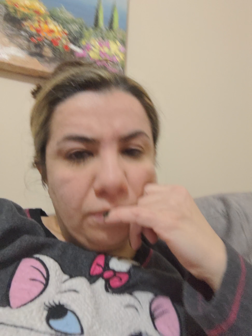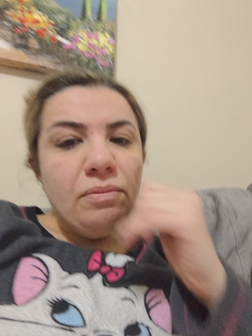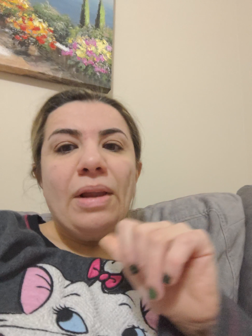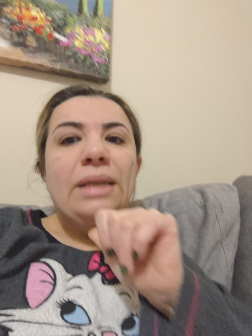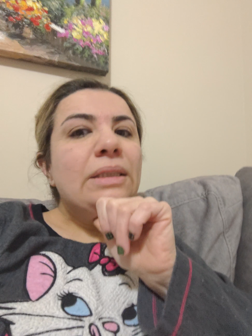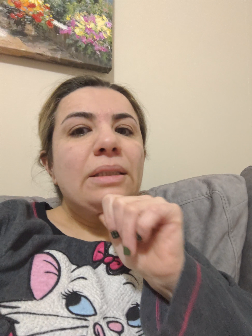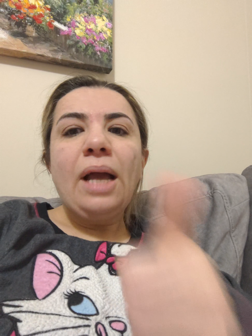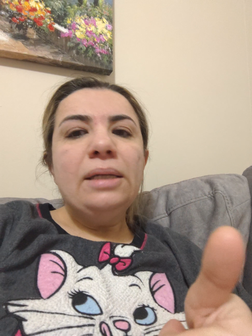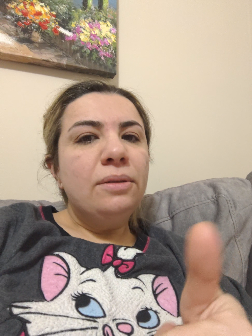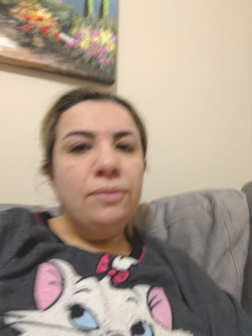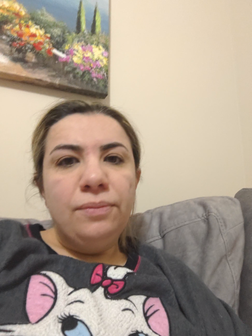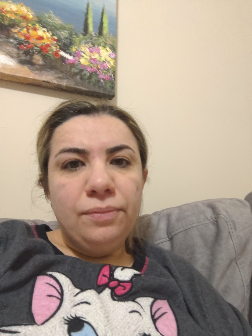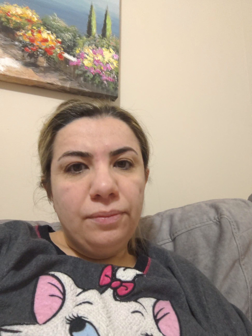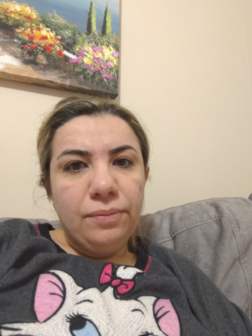not